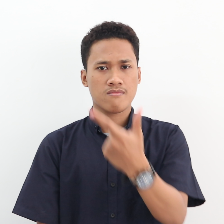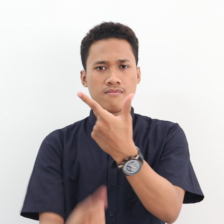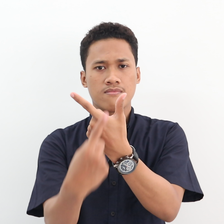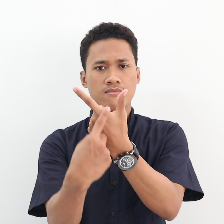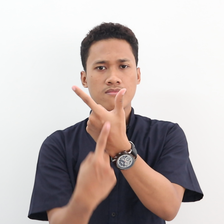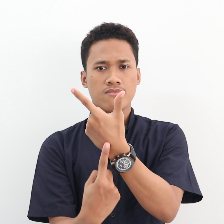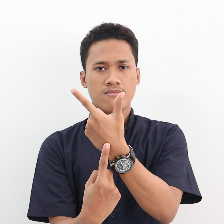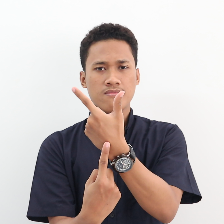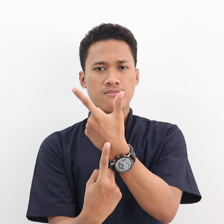Y